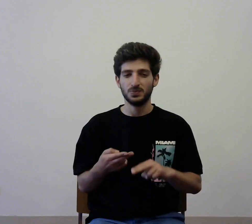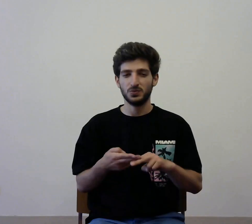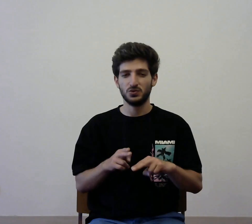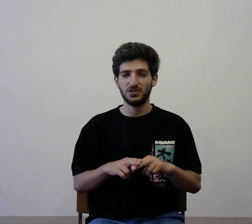bu